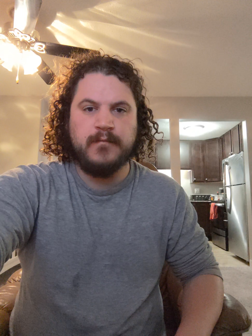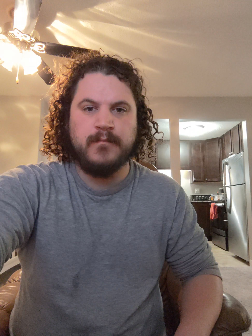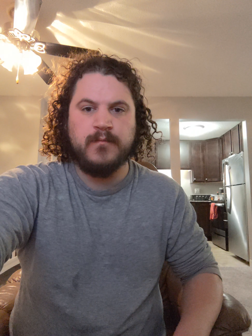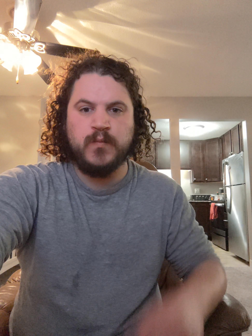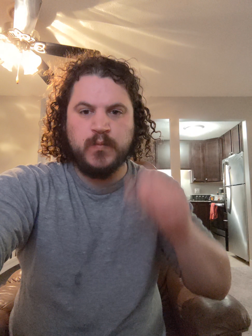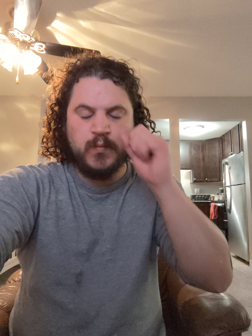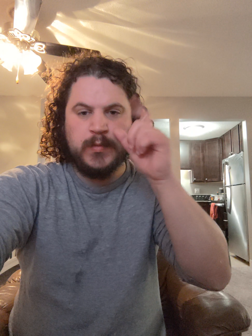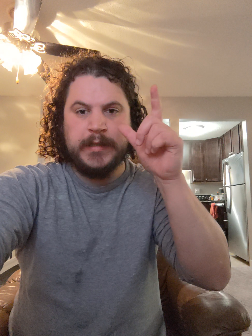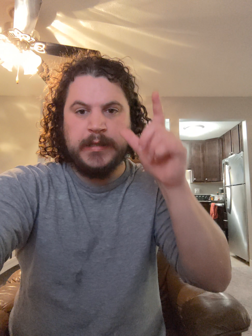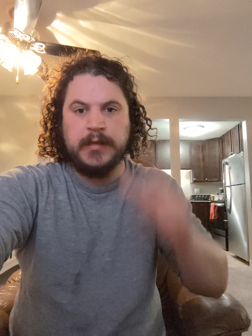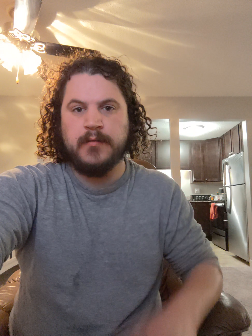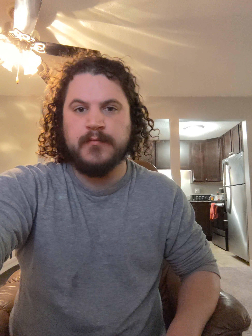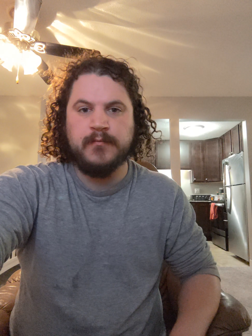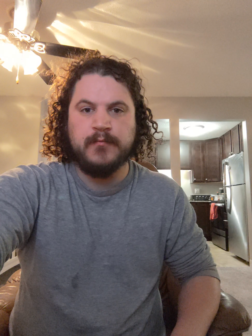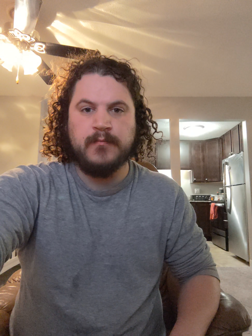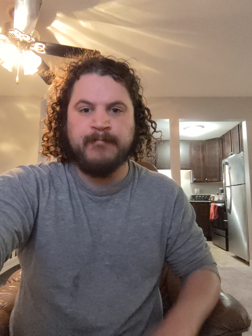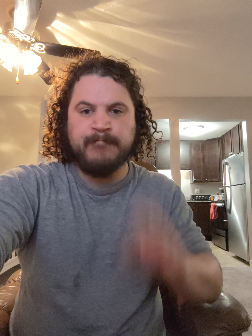awake